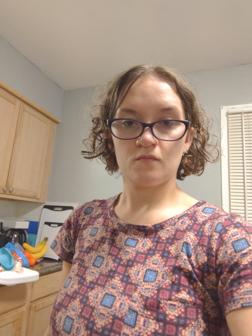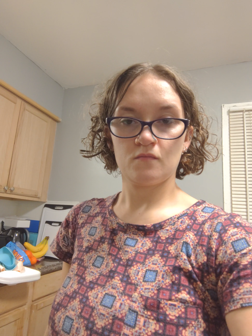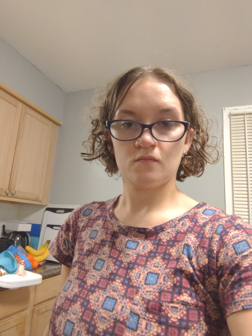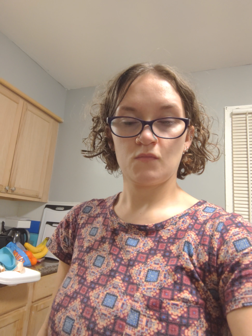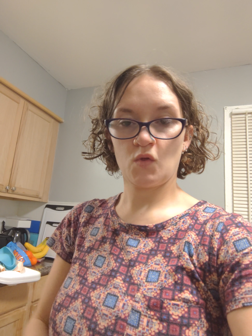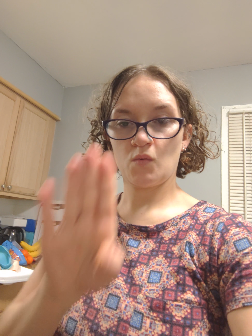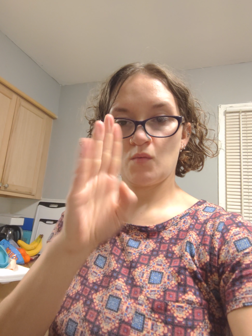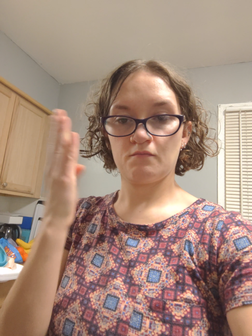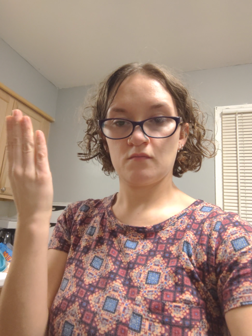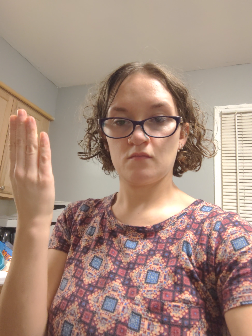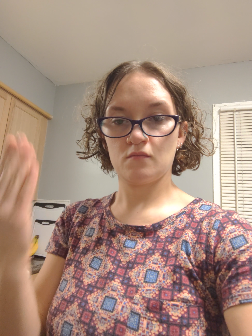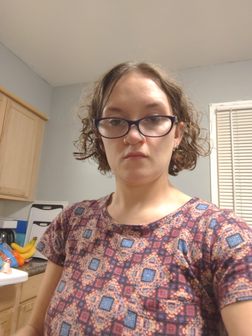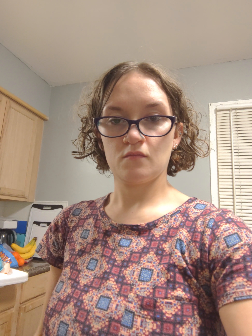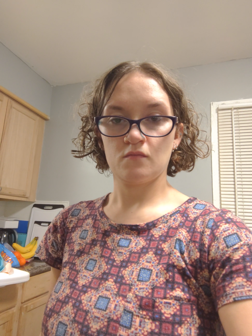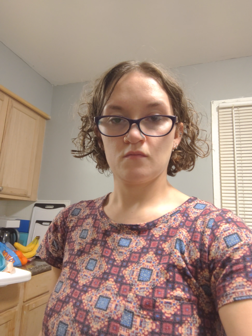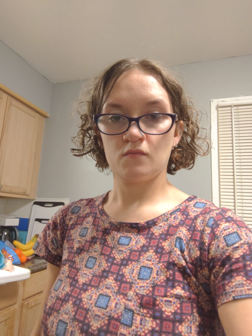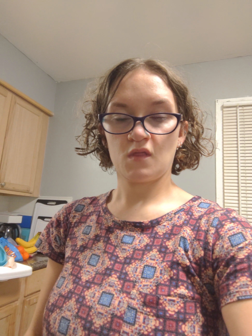open